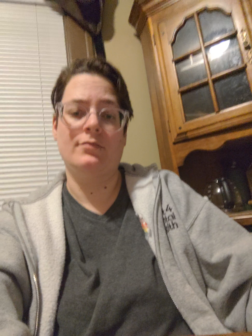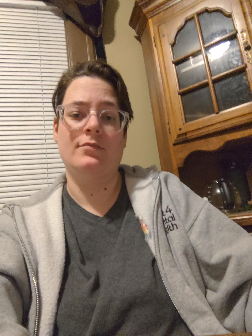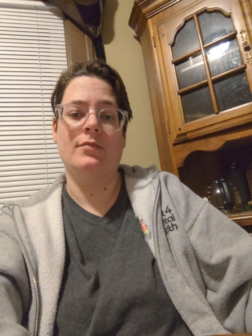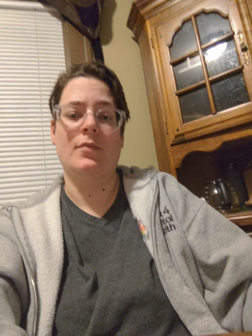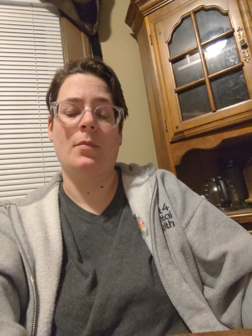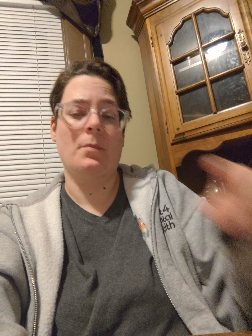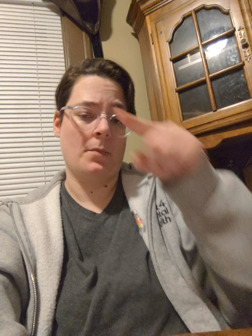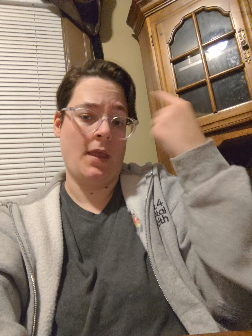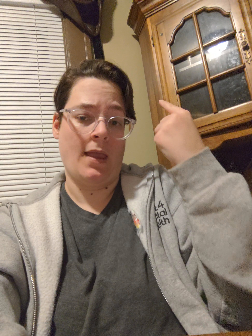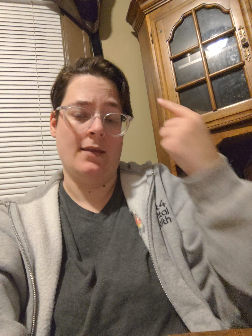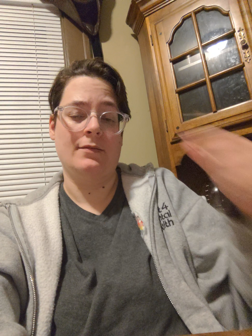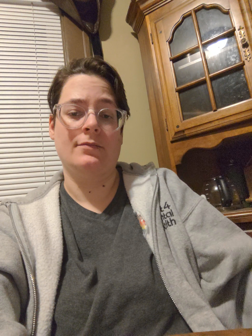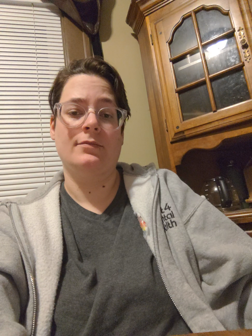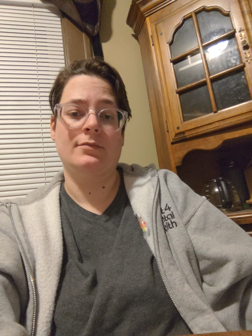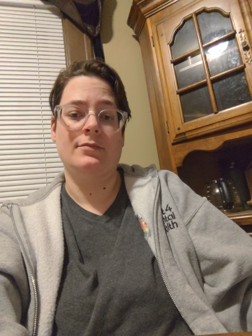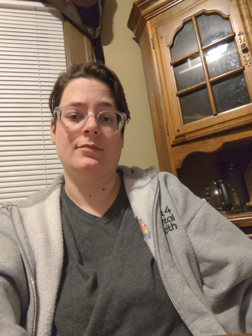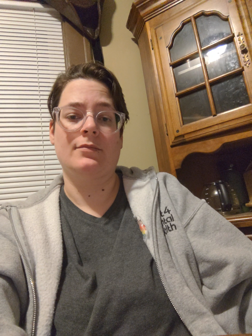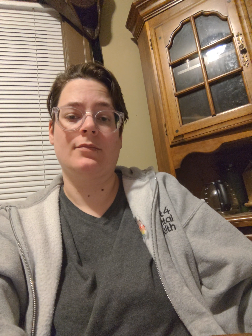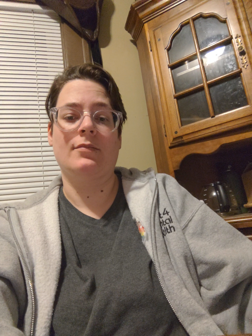black